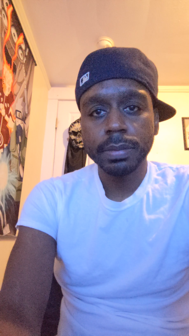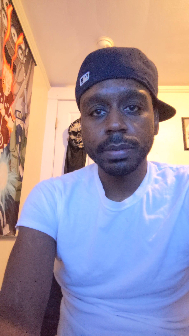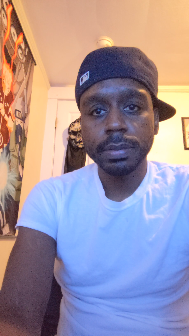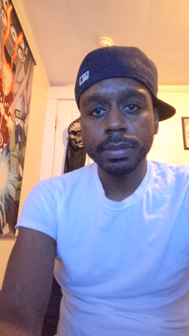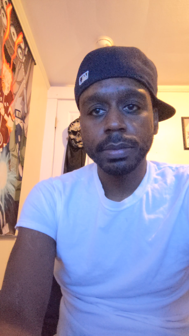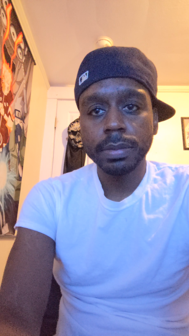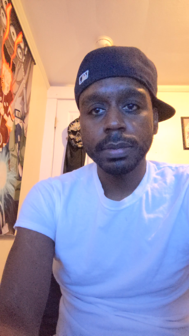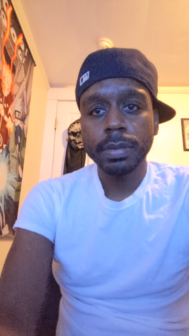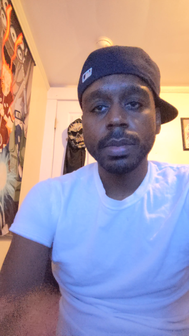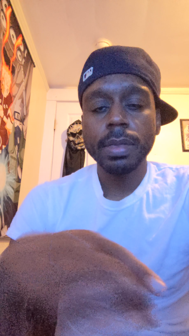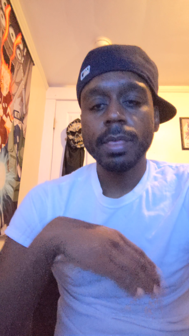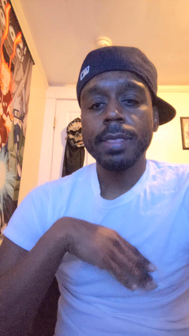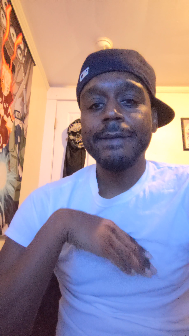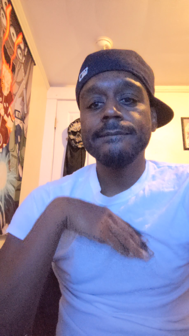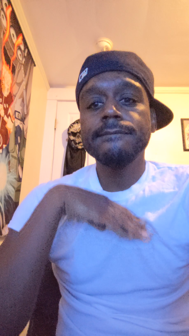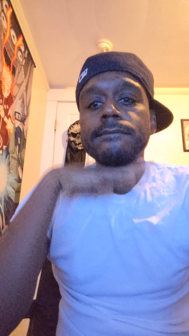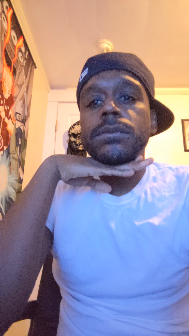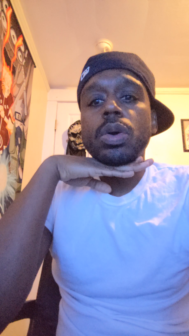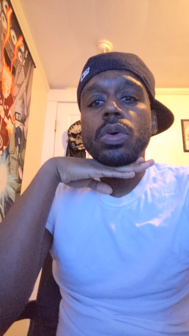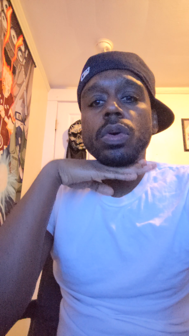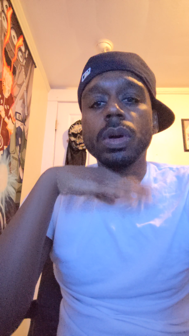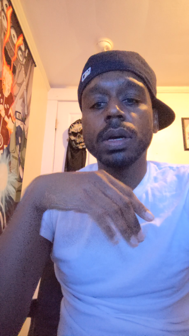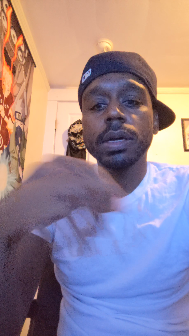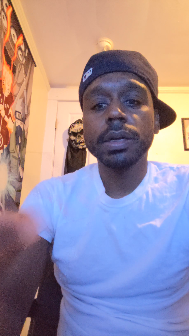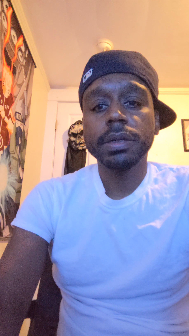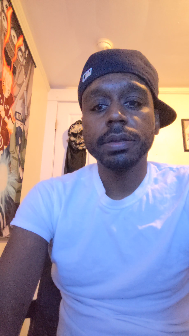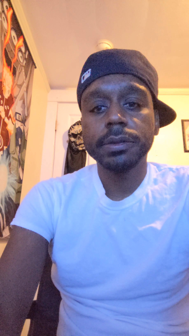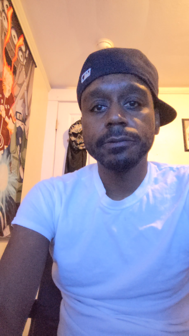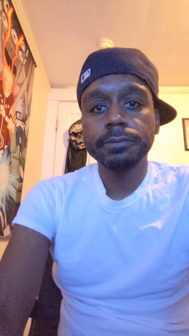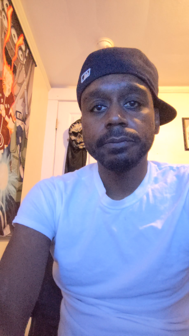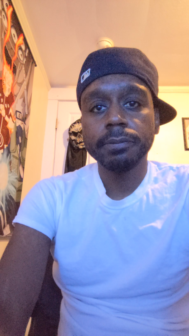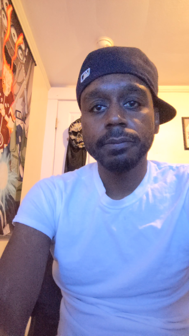full